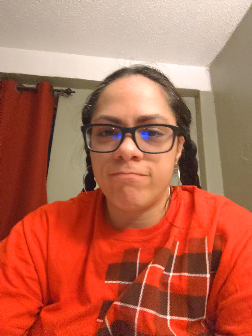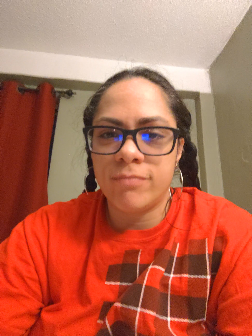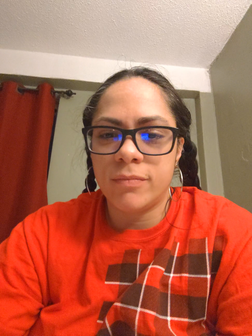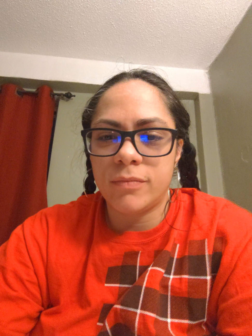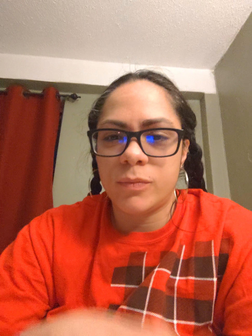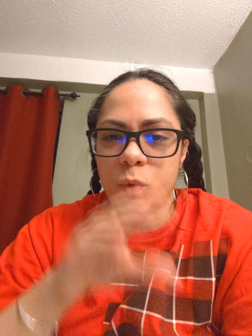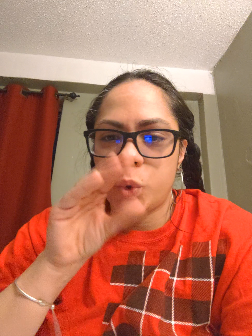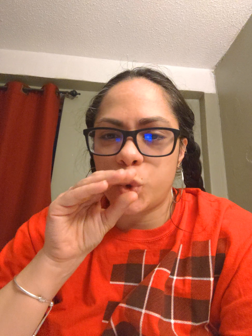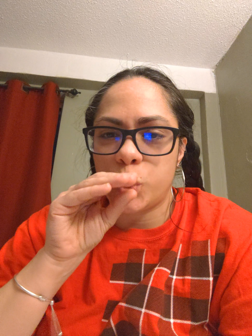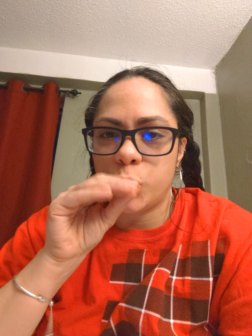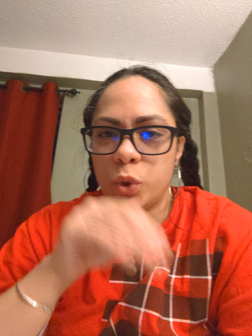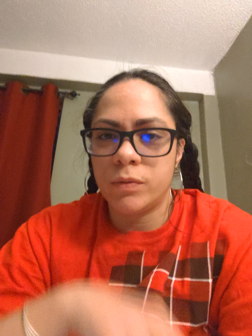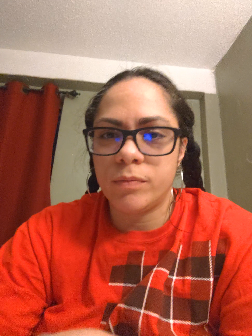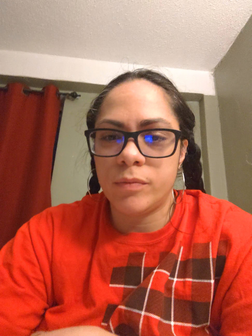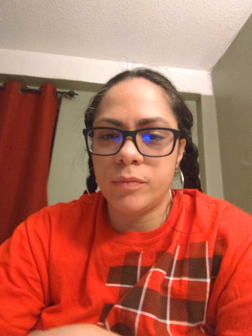goose